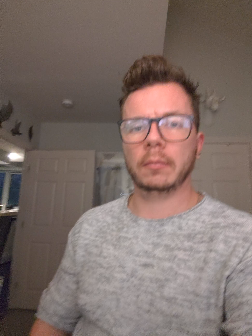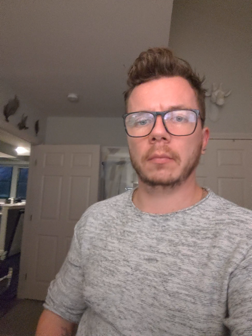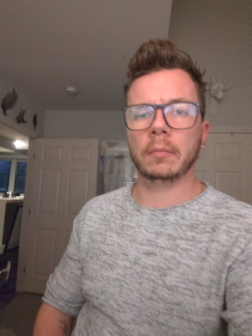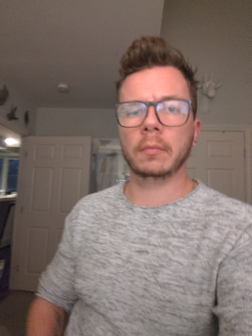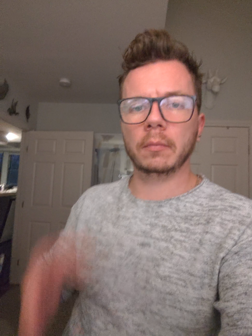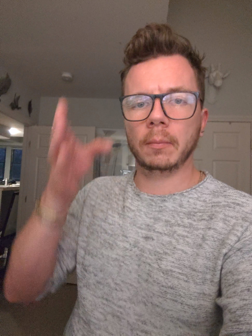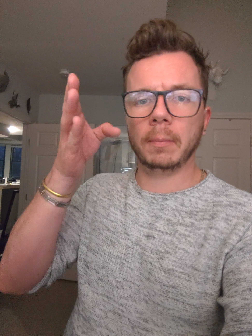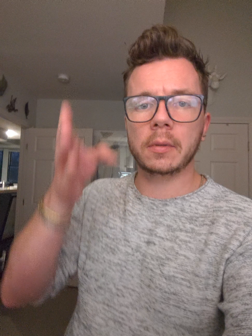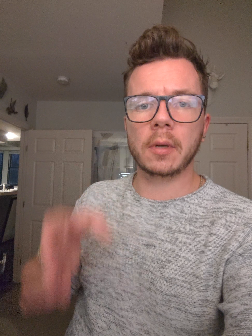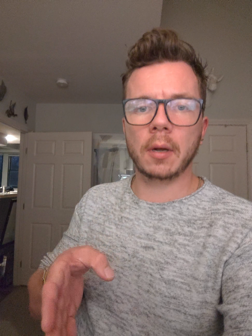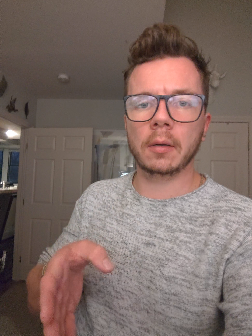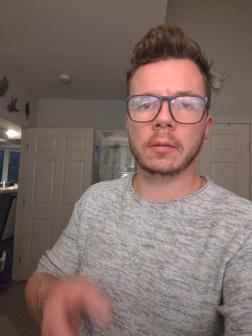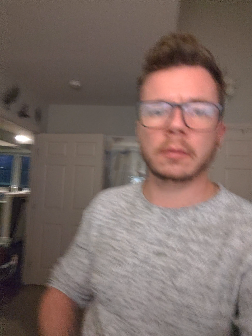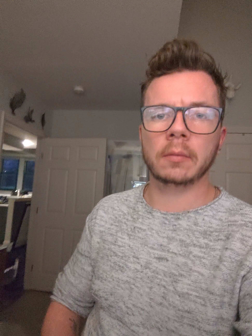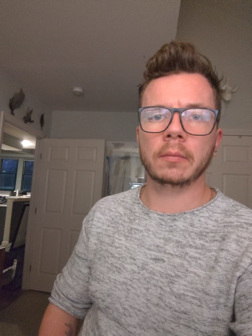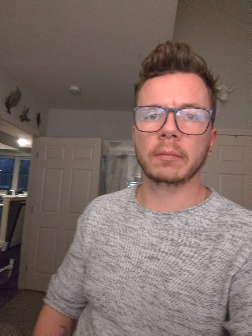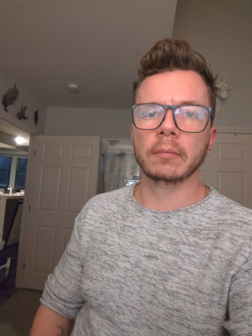beside